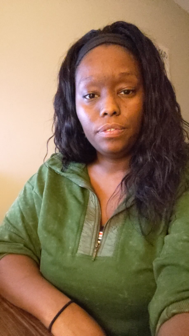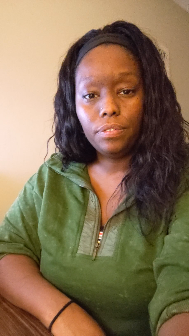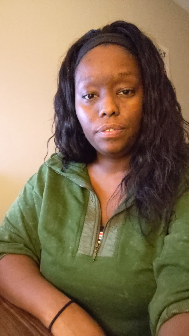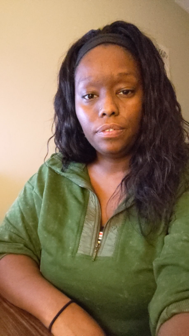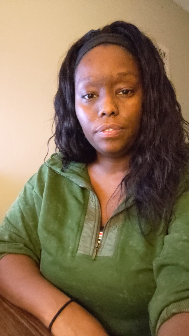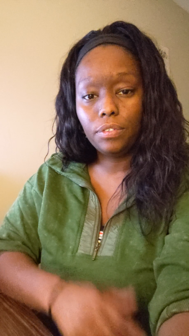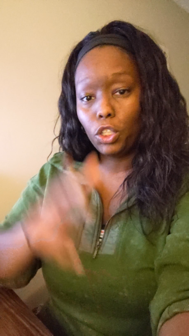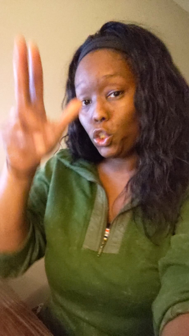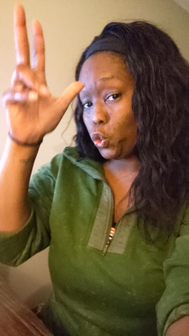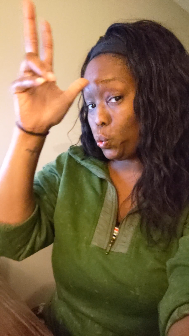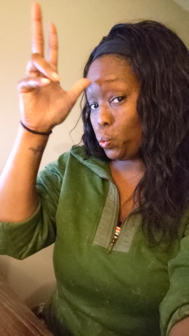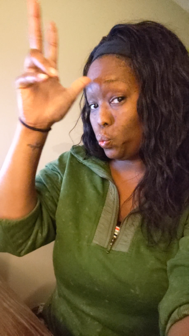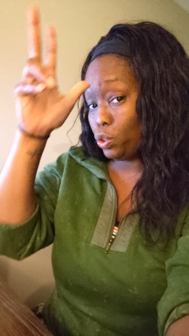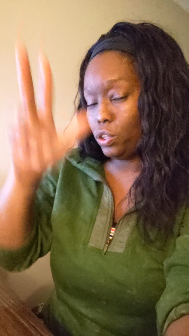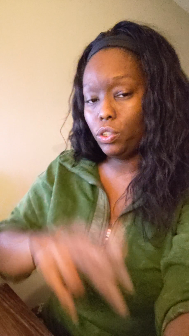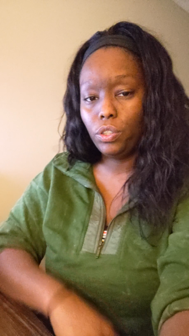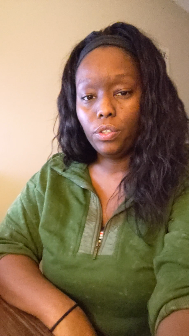rooster